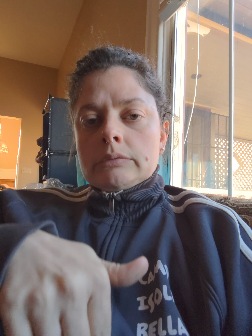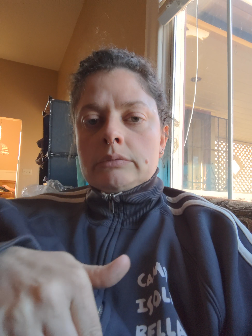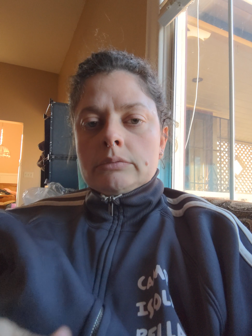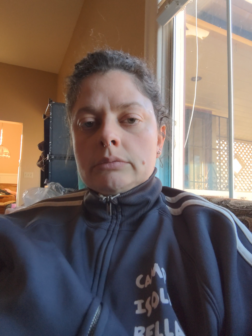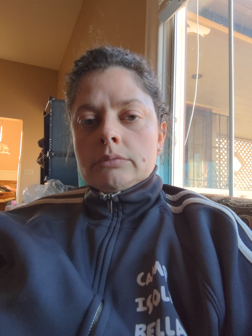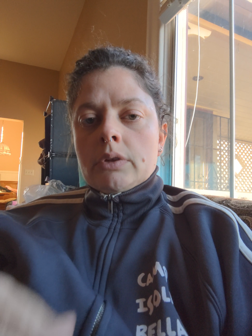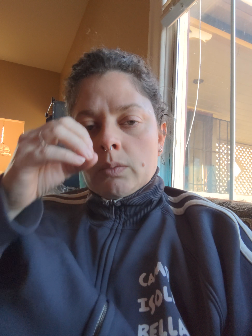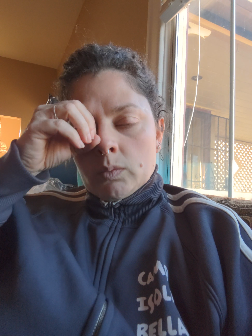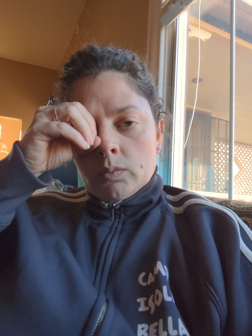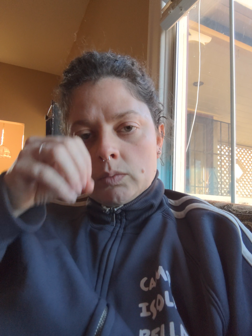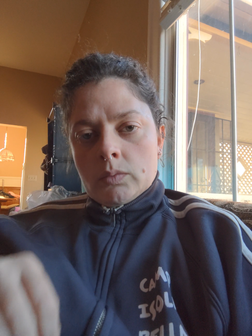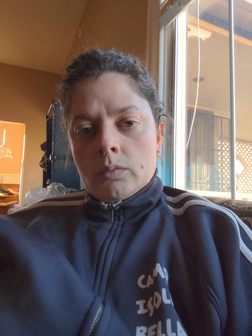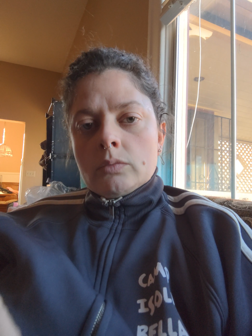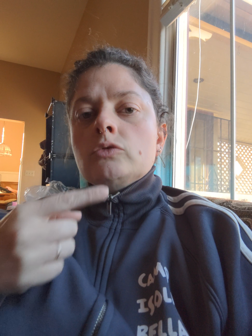owl